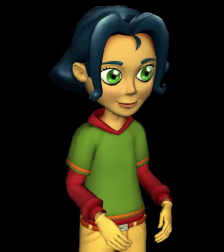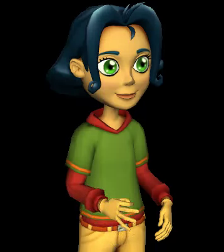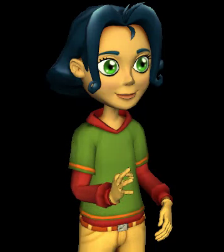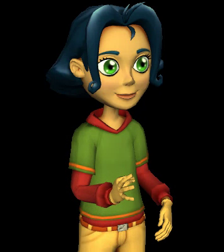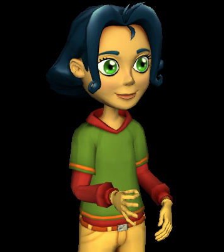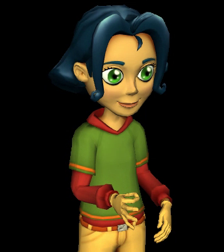نعم